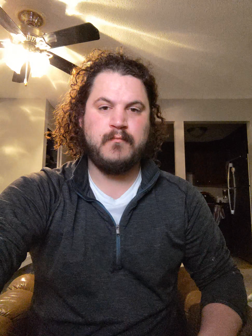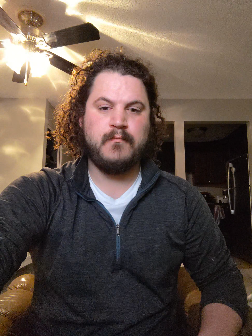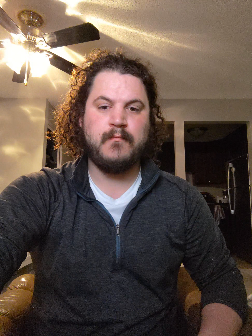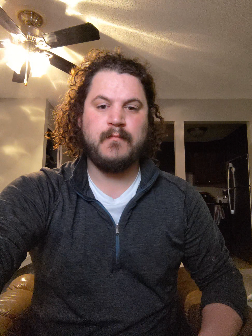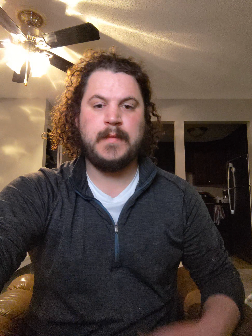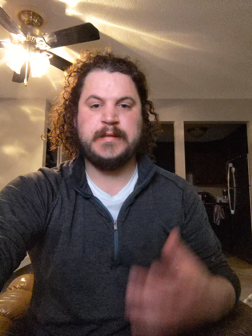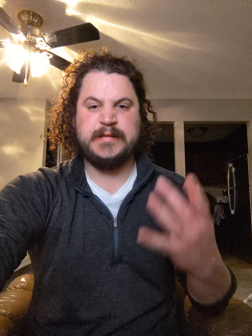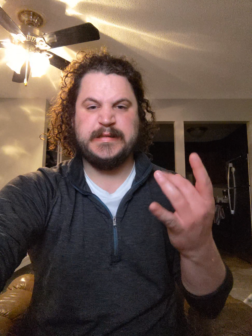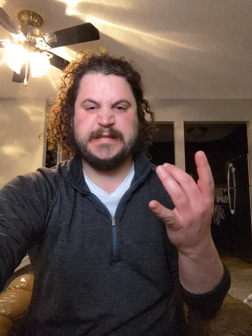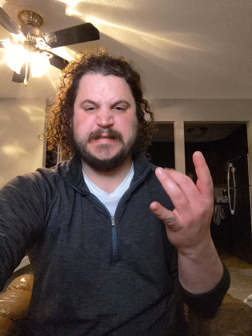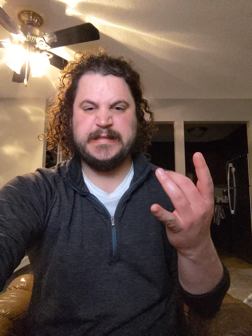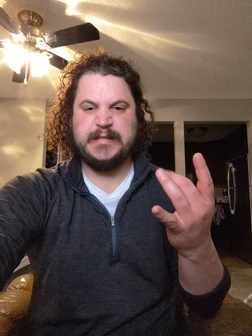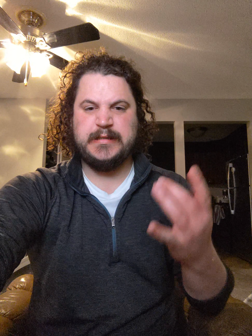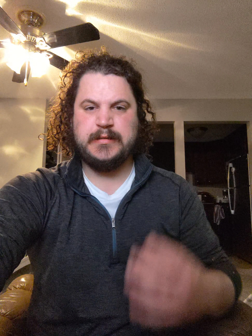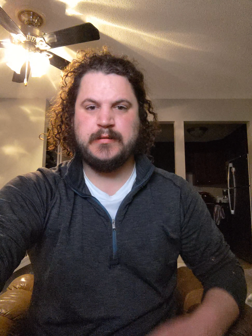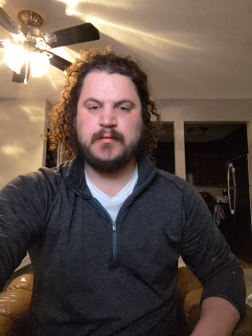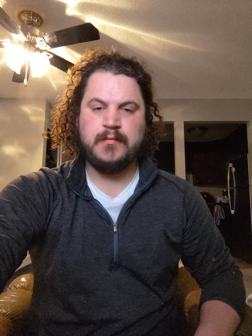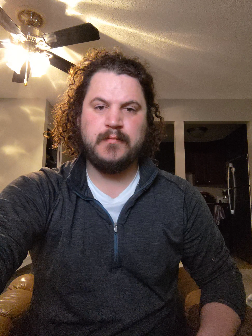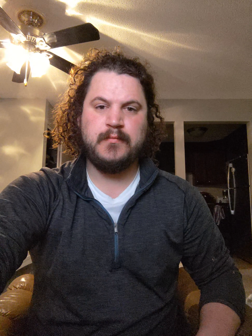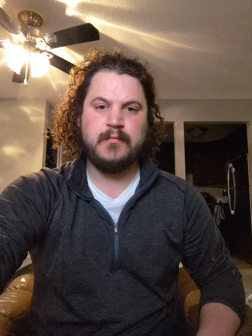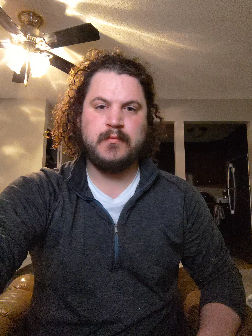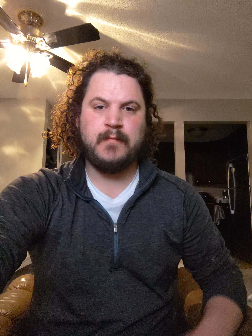sticky